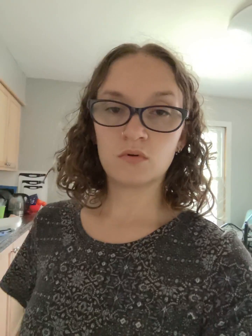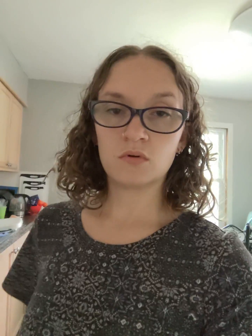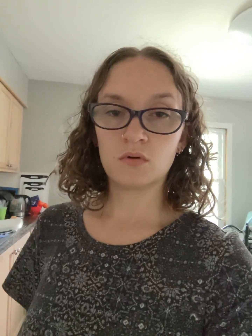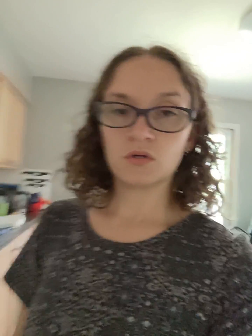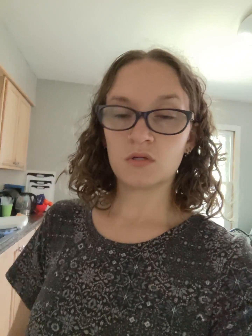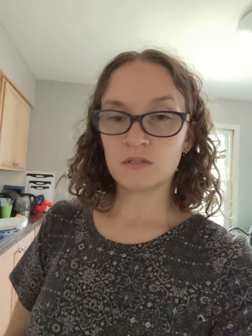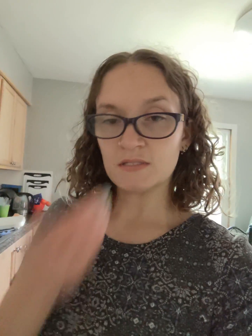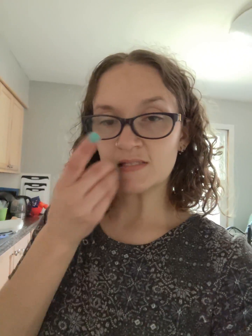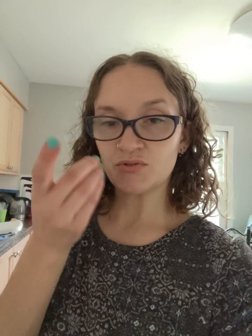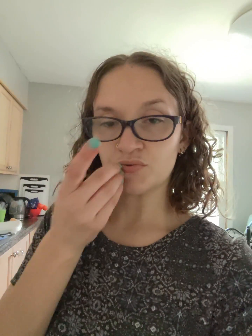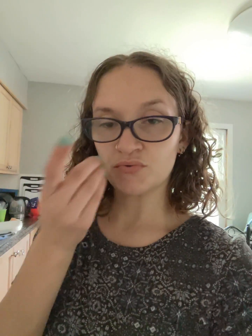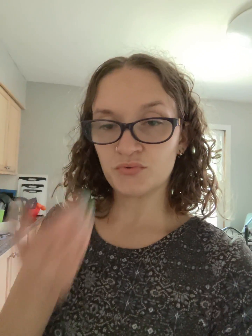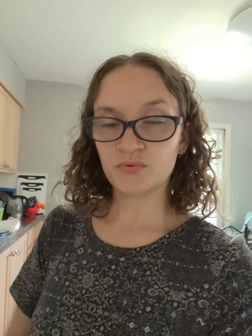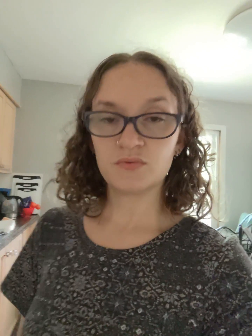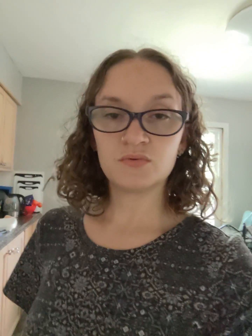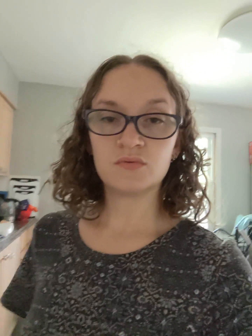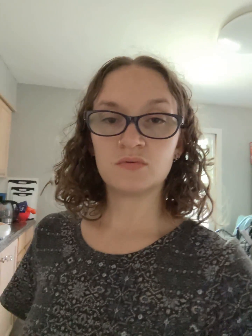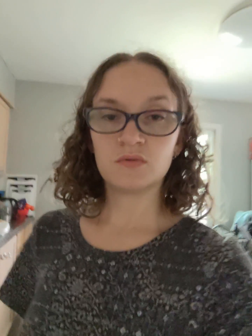dinner